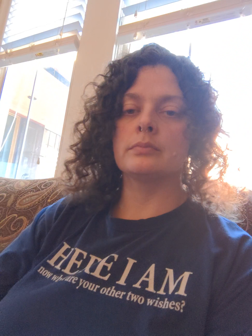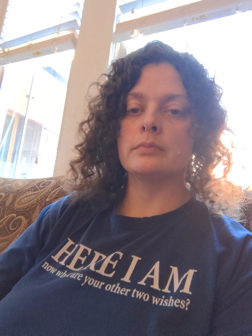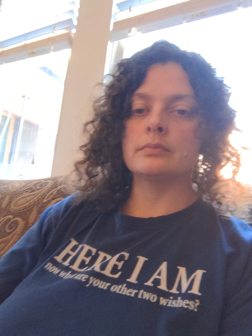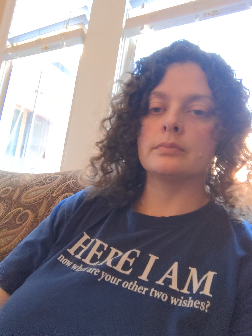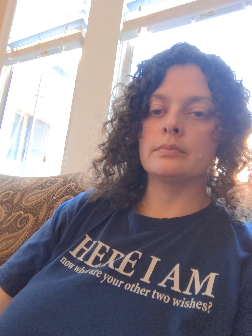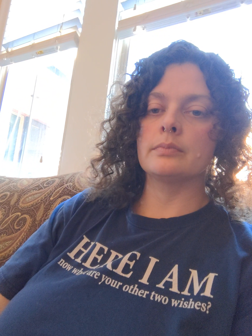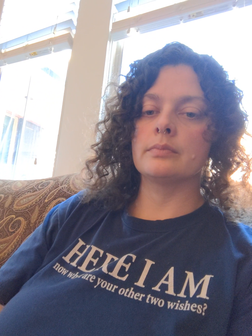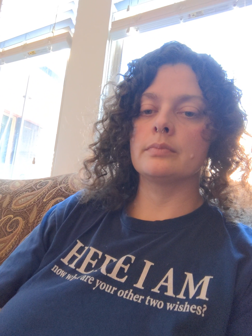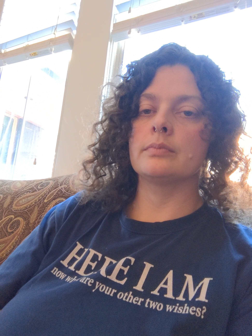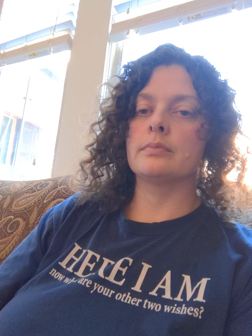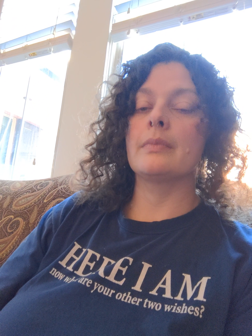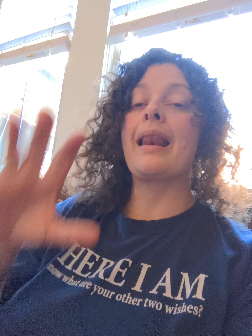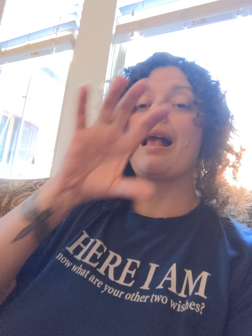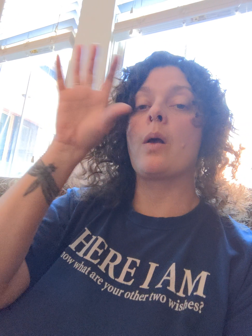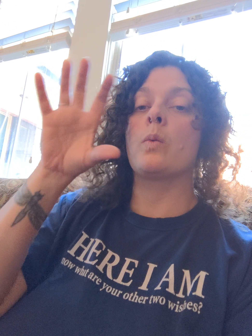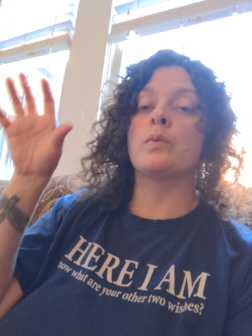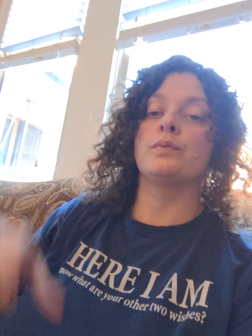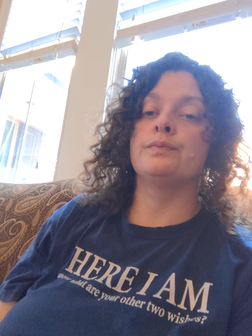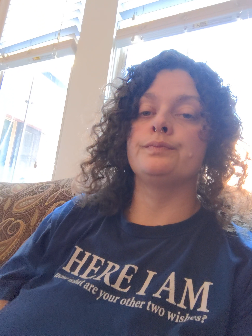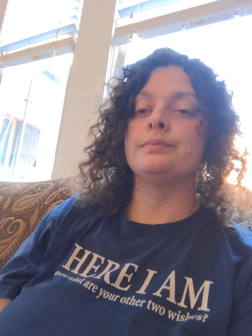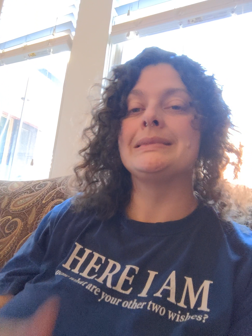cloud